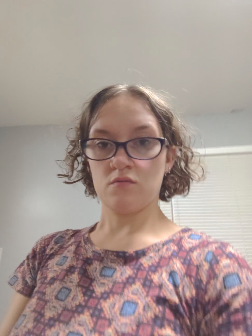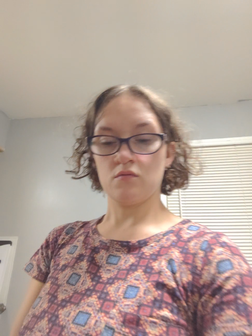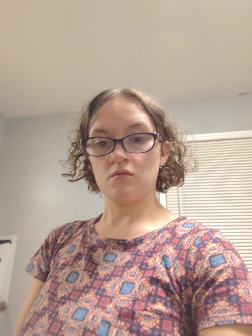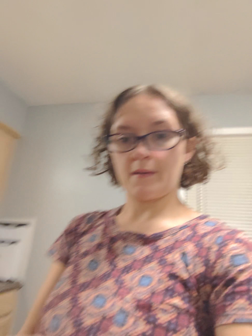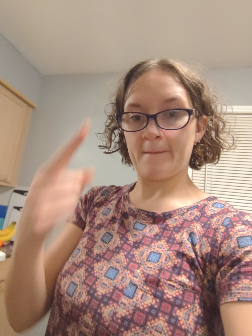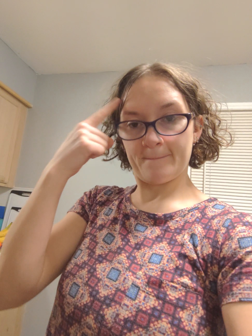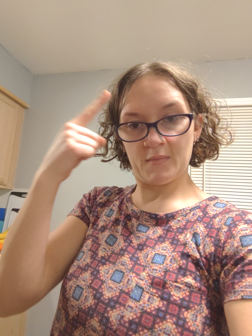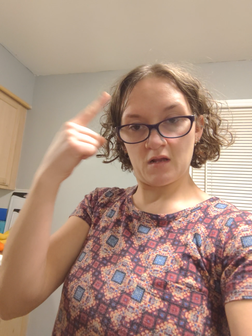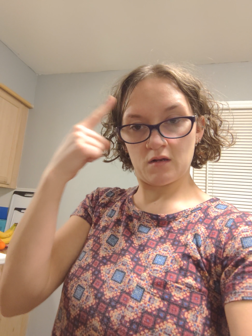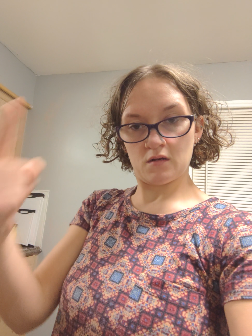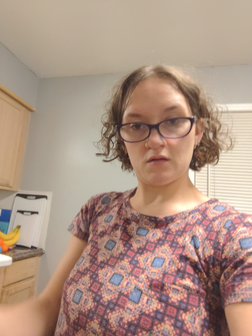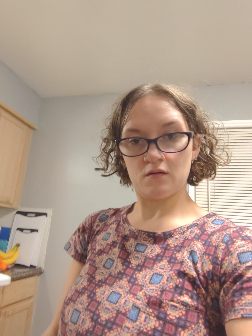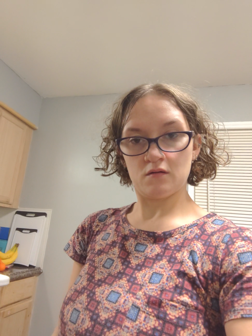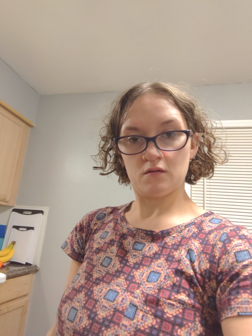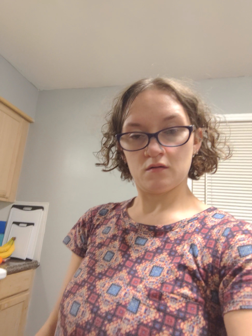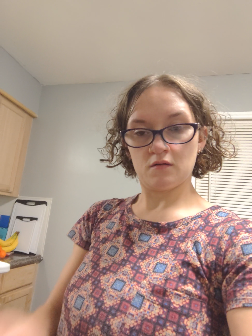penny